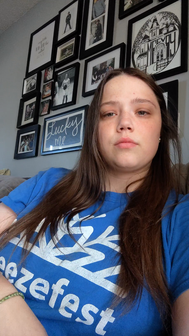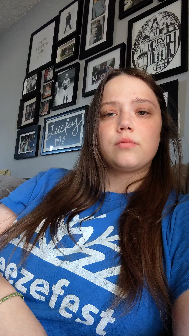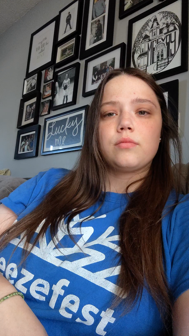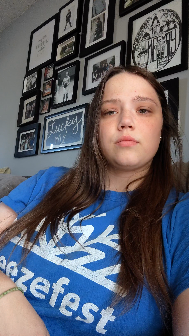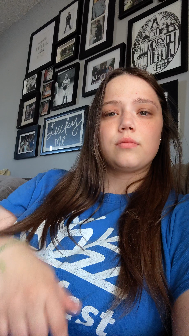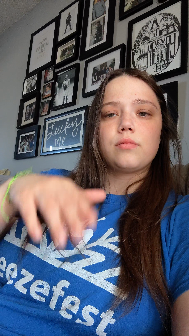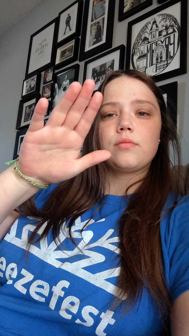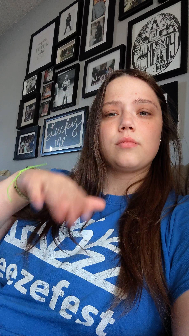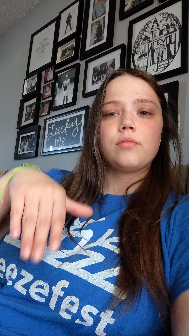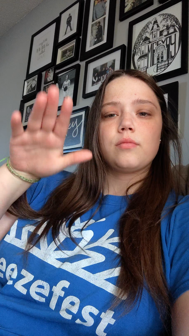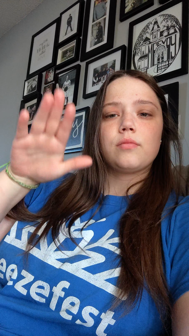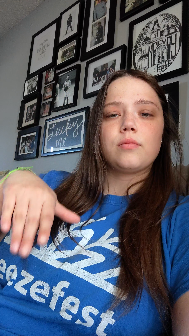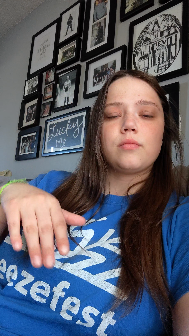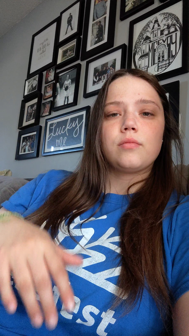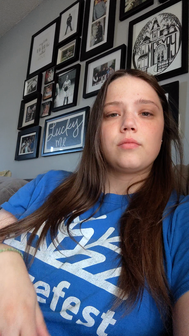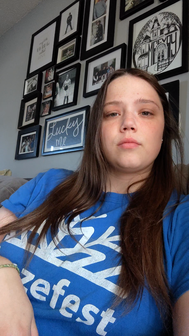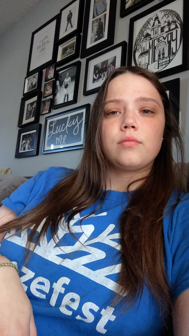paint